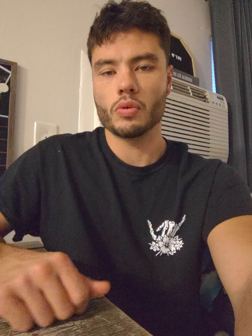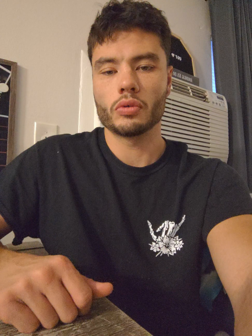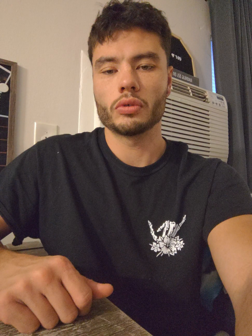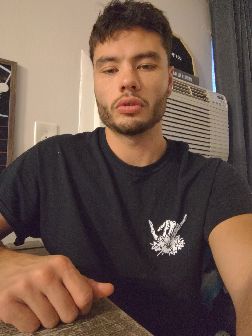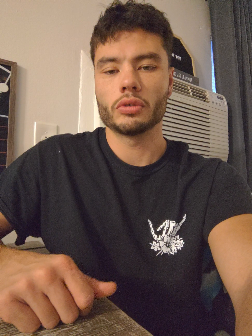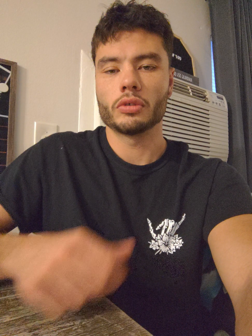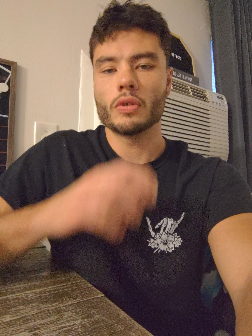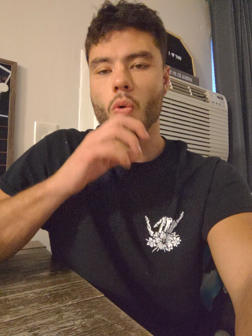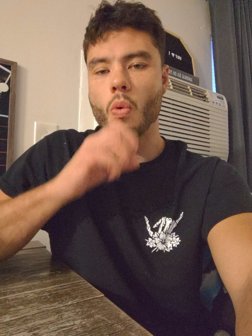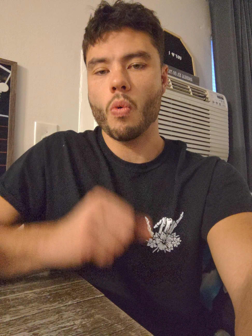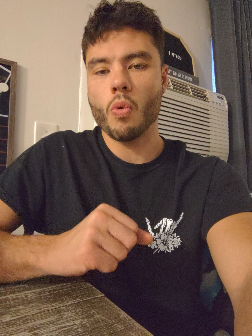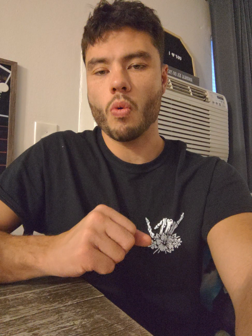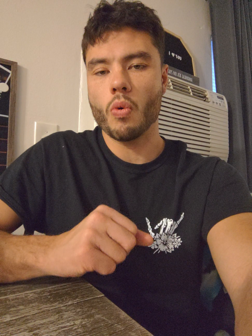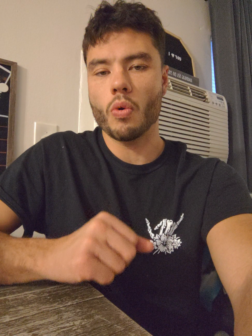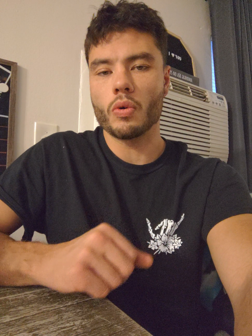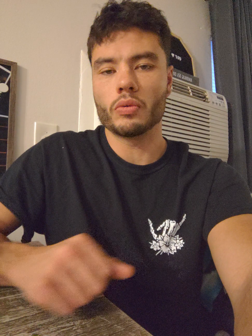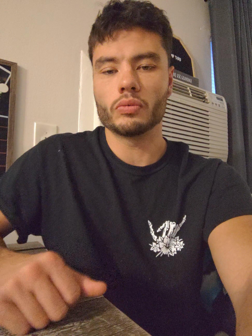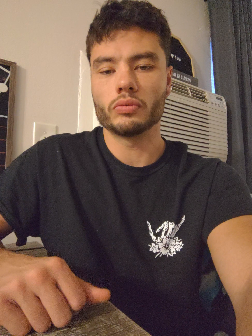old